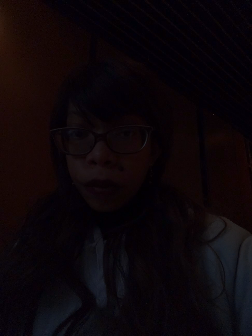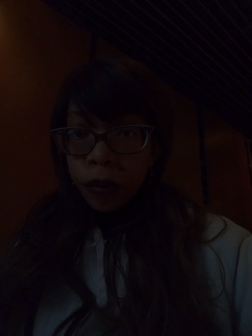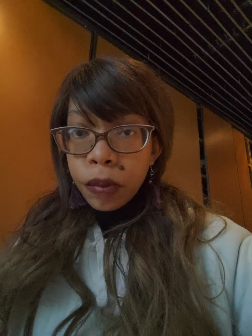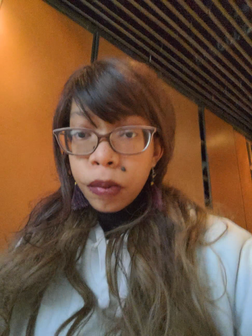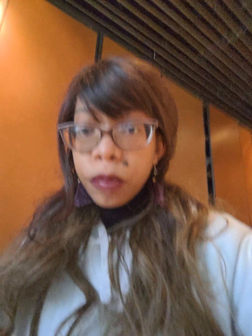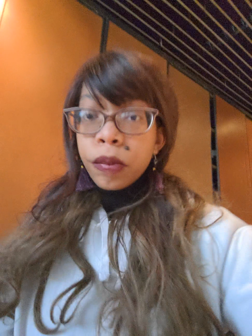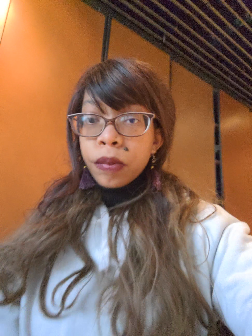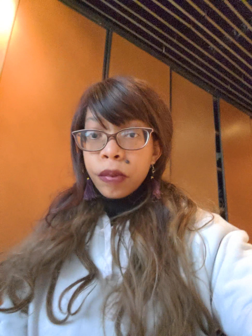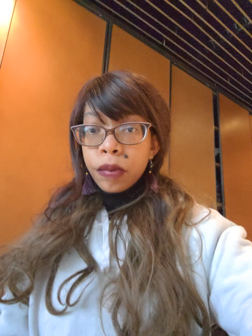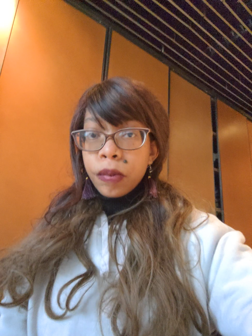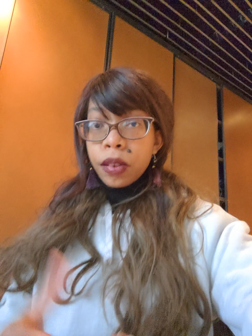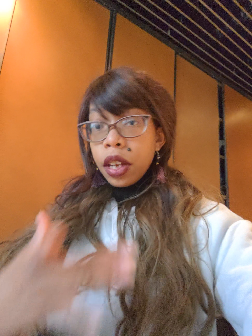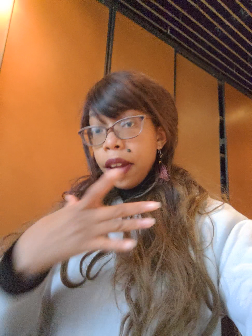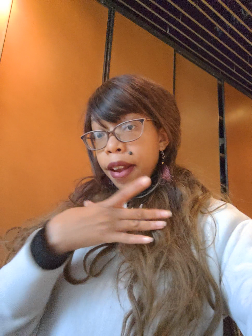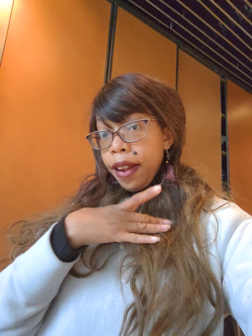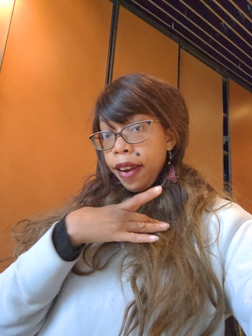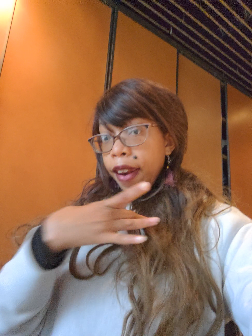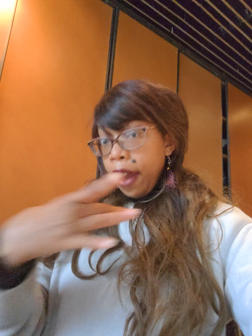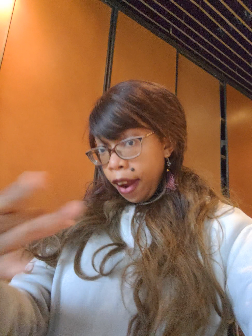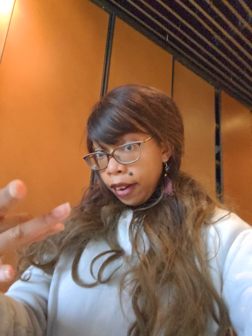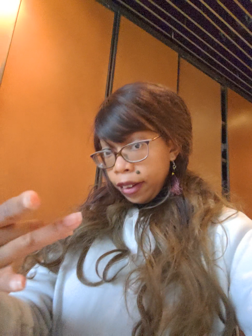like